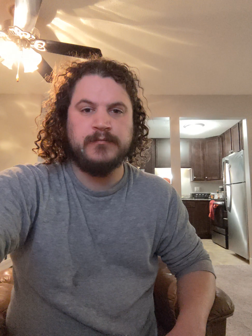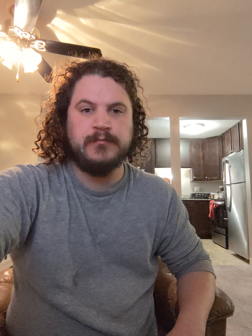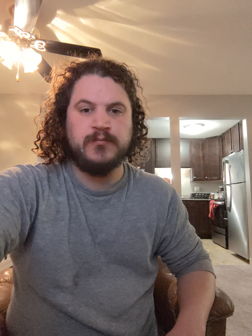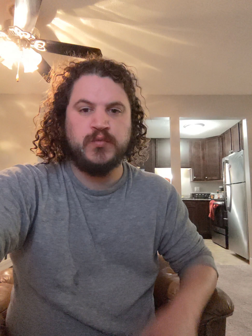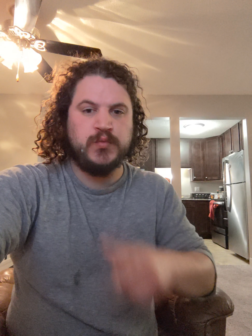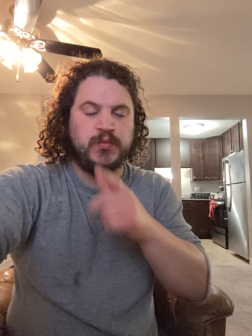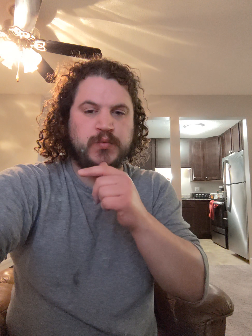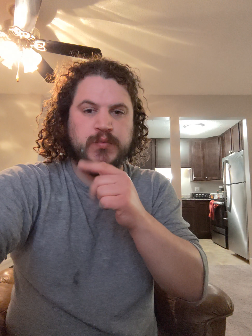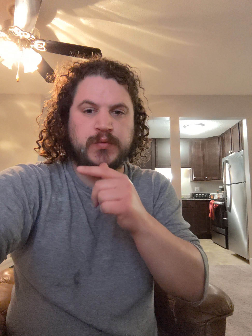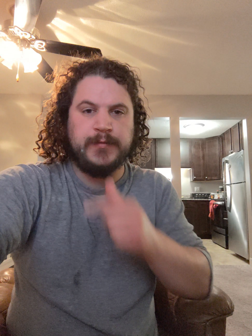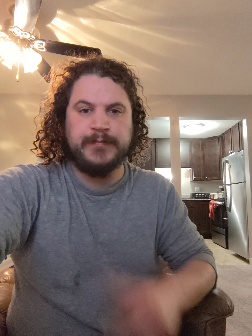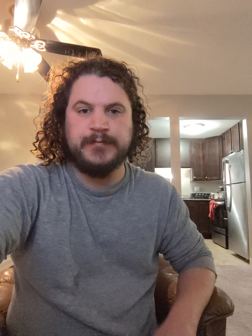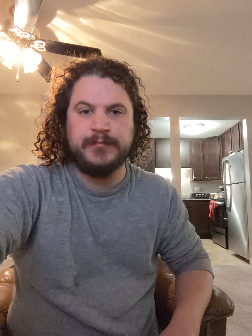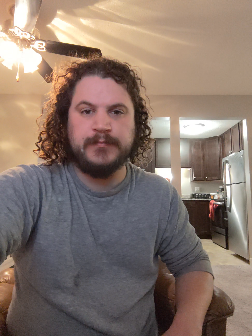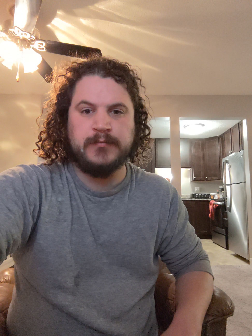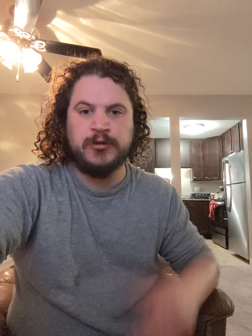who